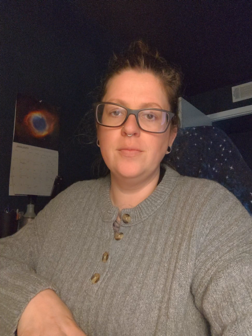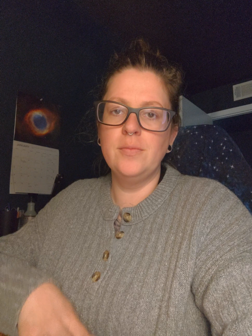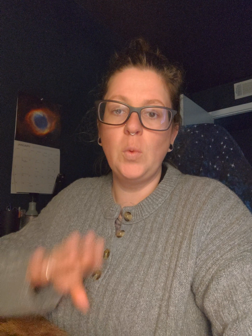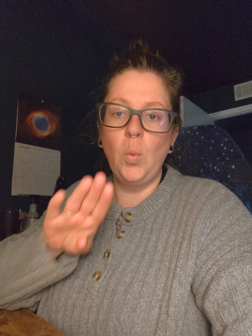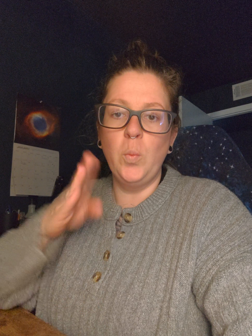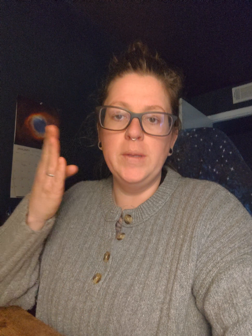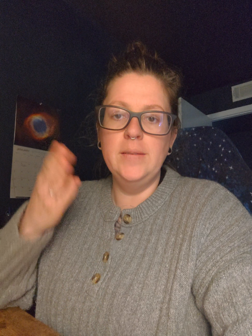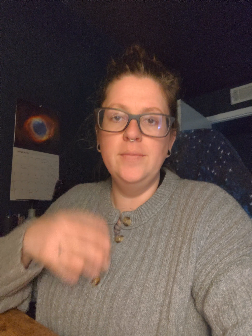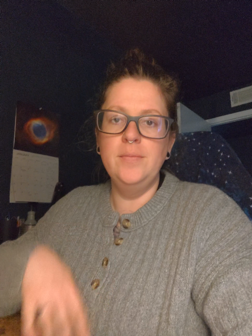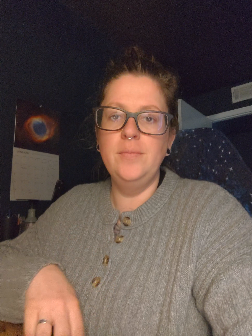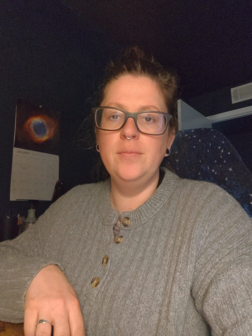open